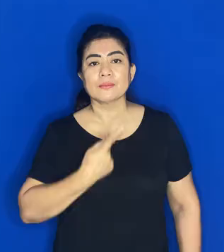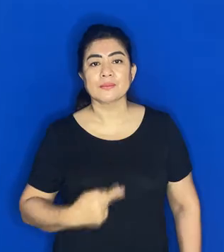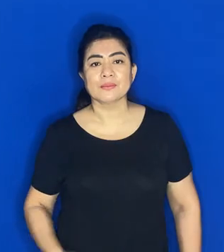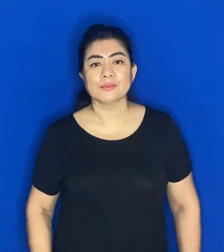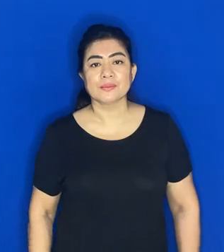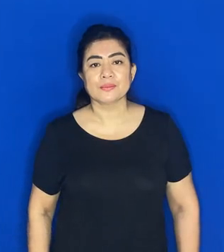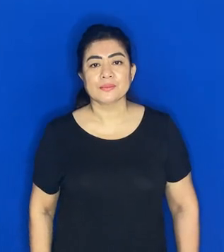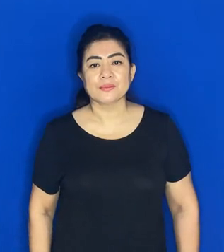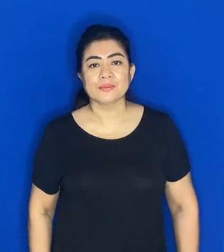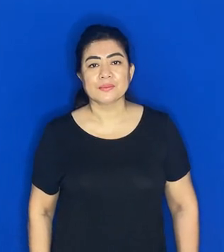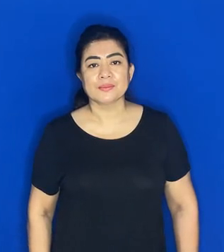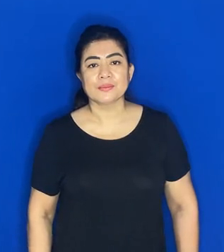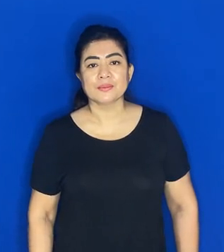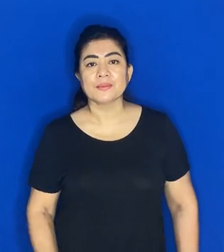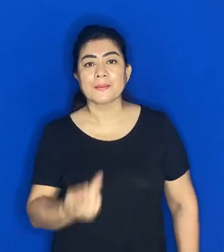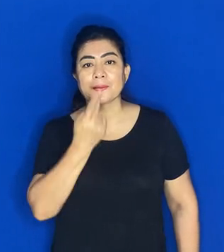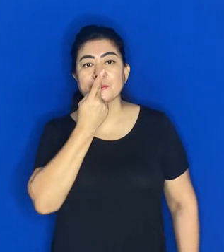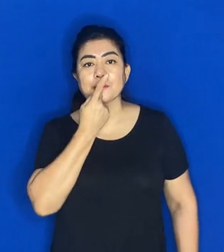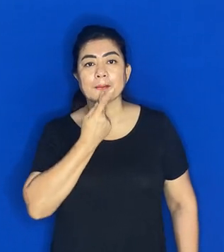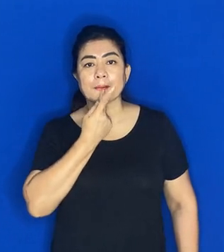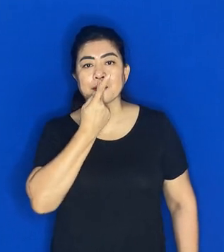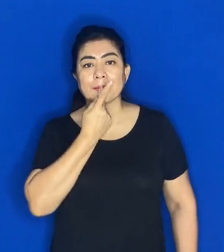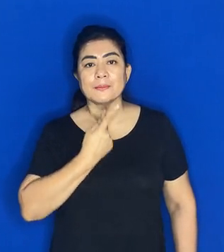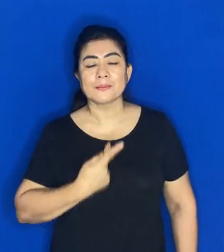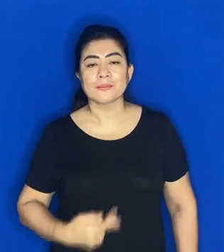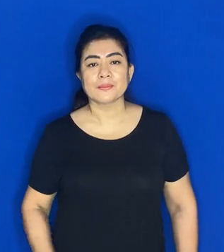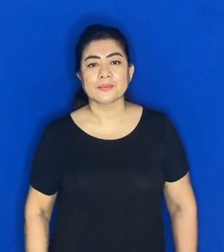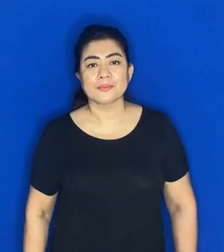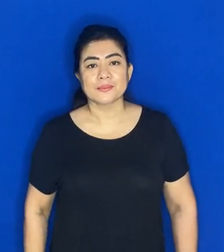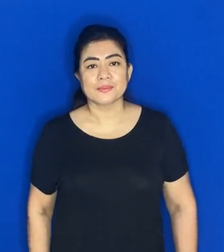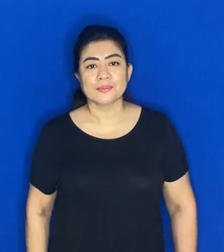pink